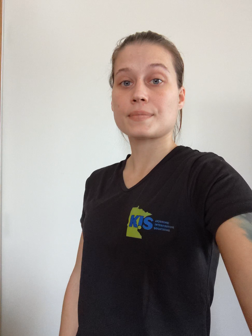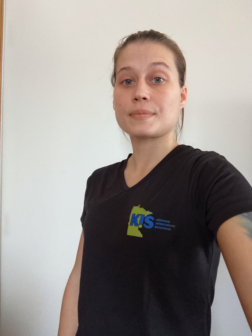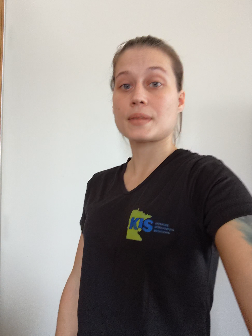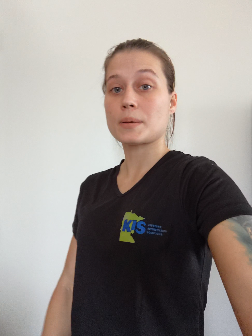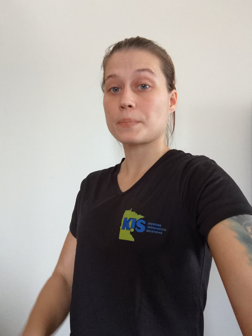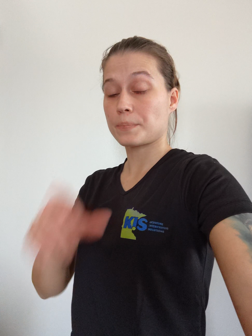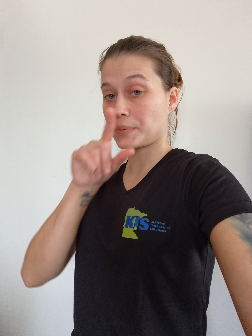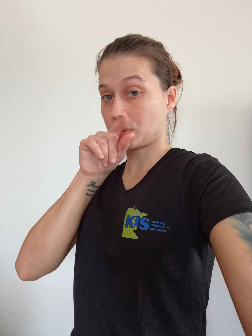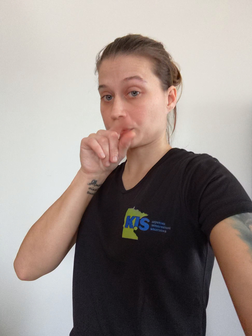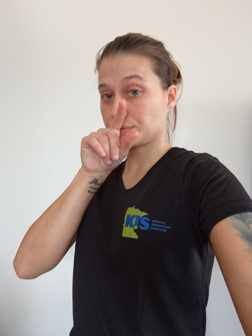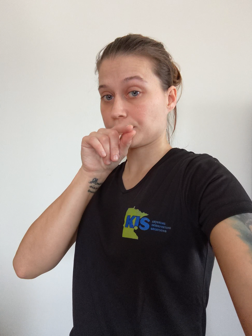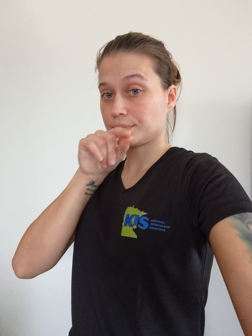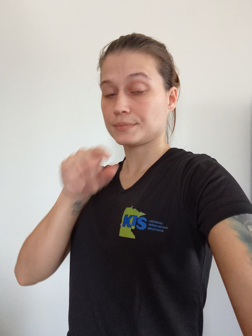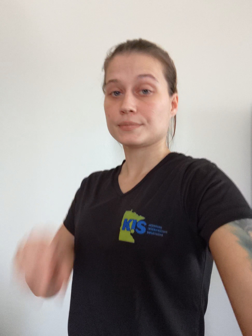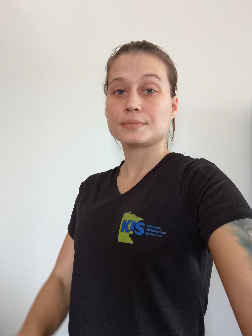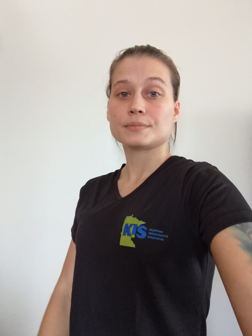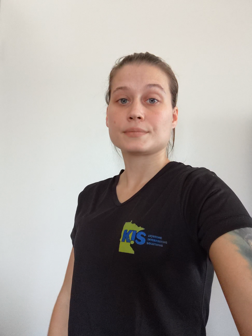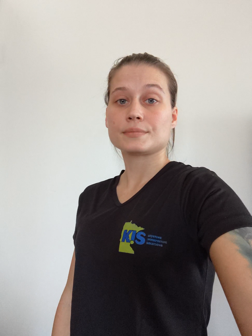bird